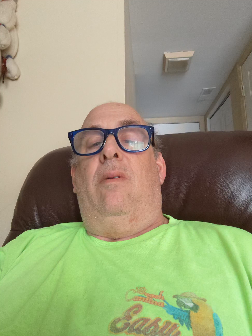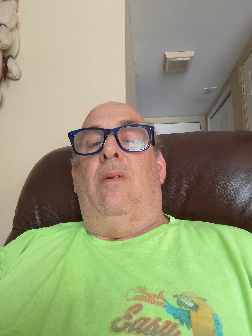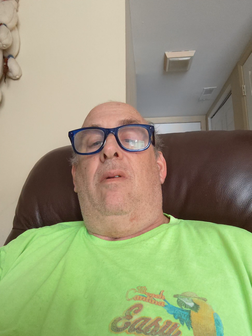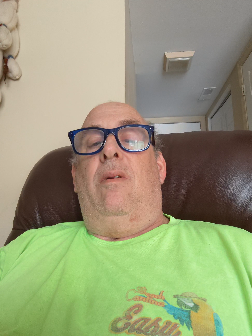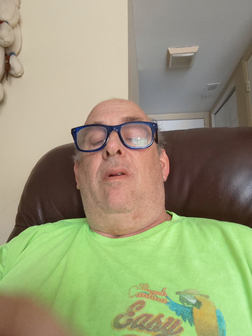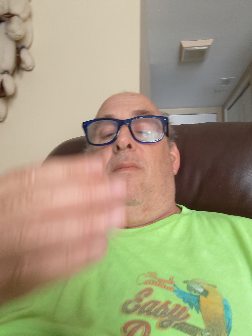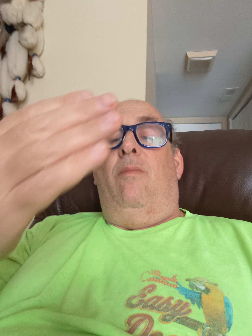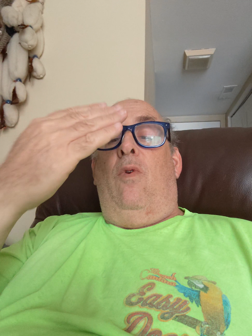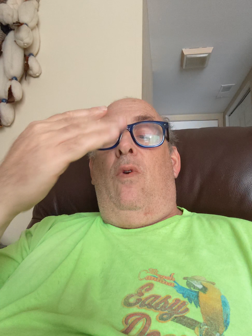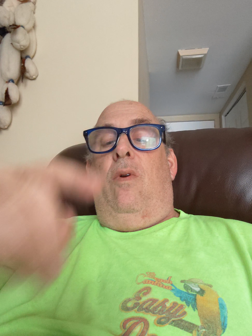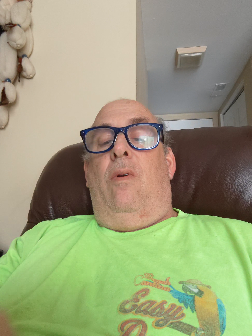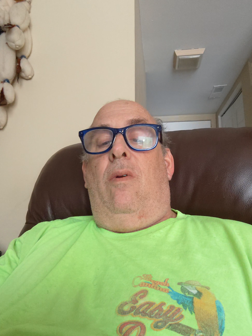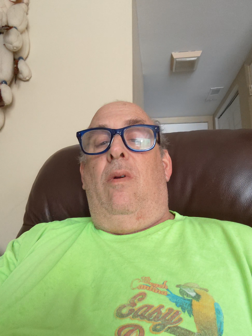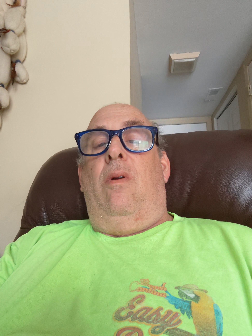morning